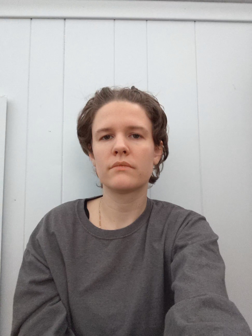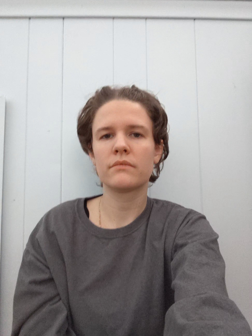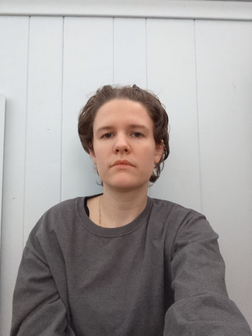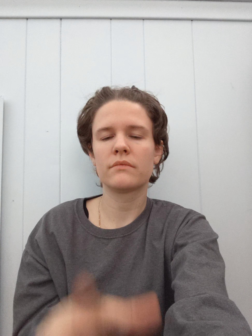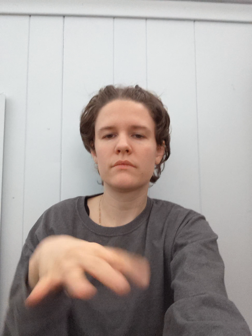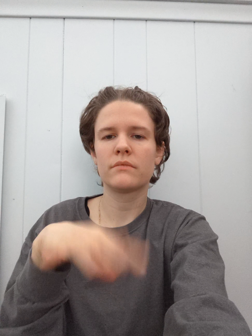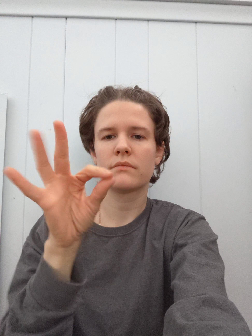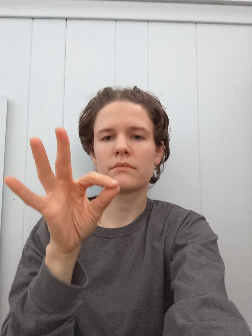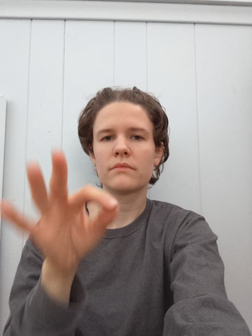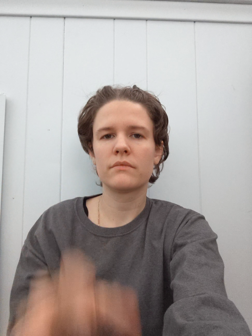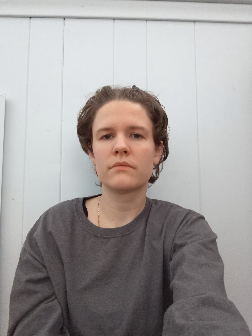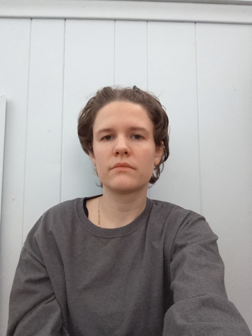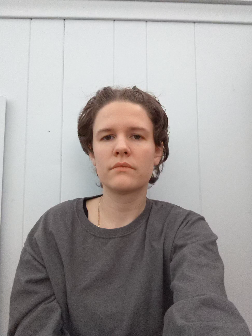find